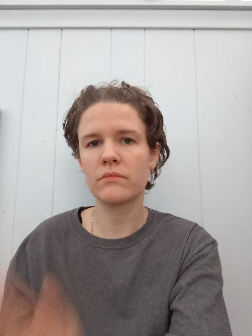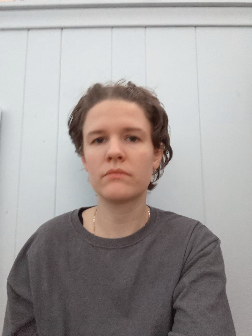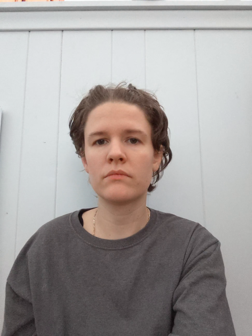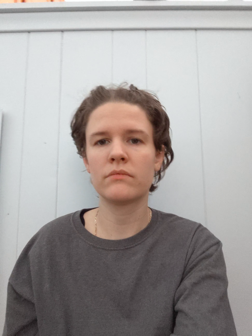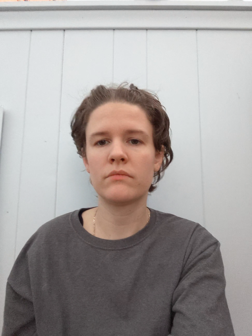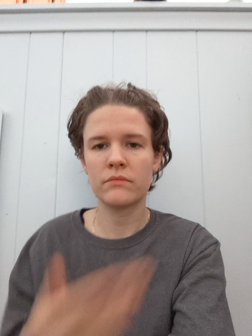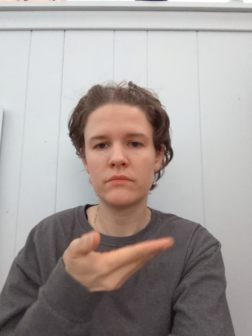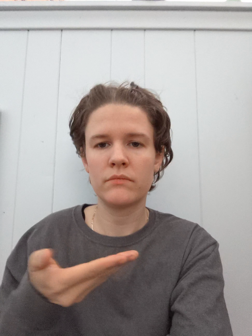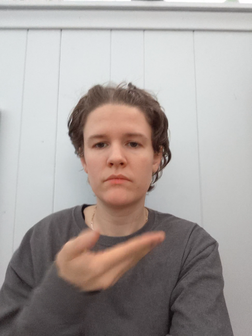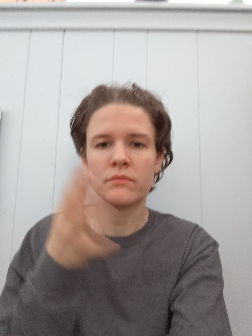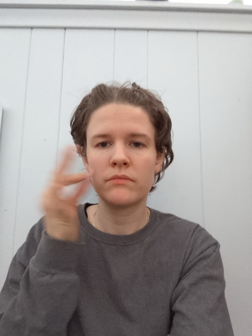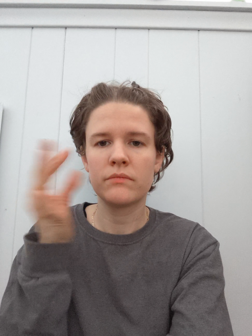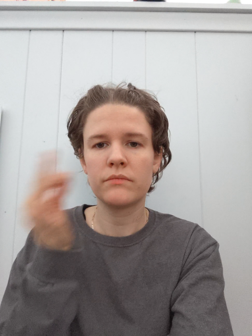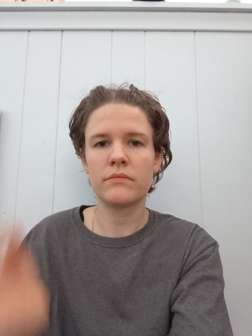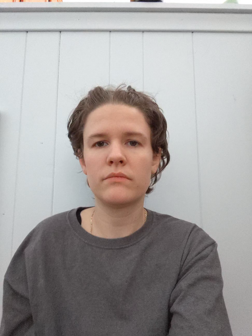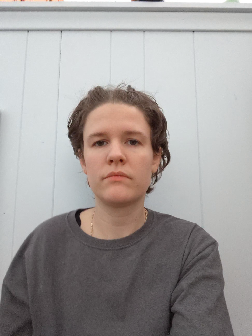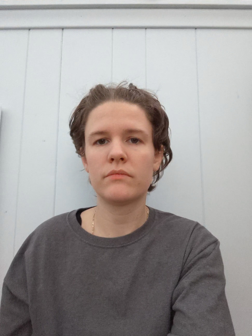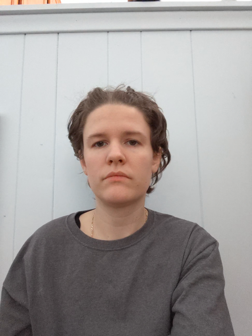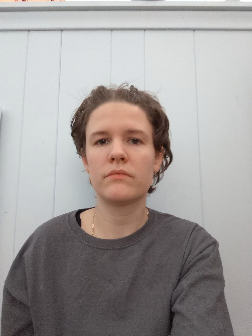kitty